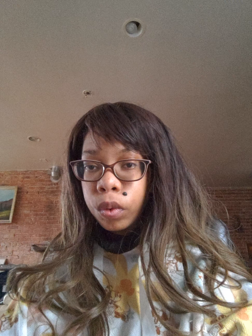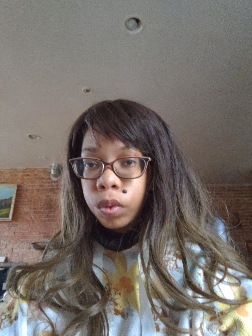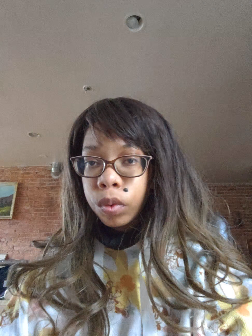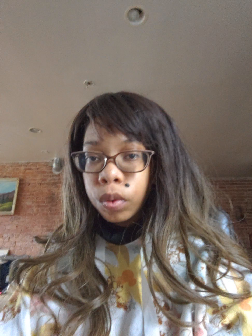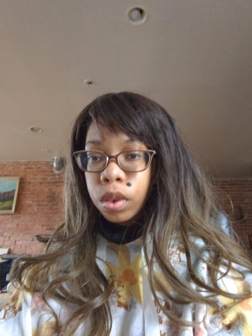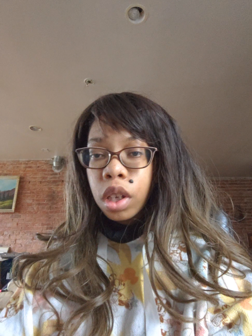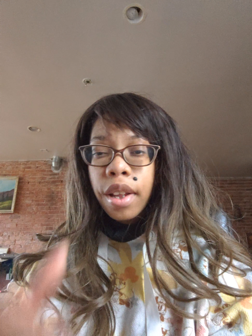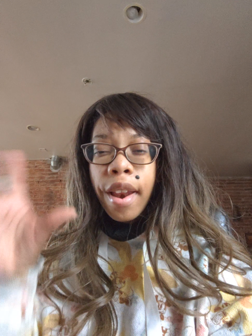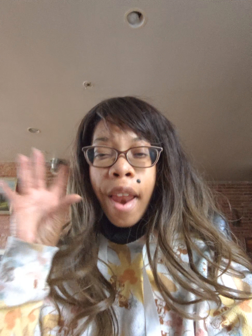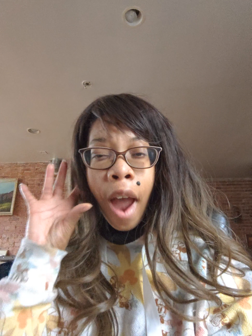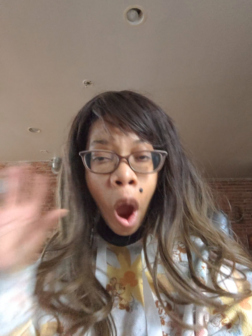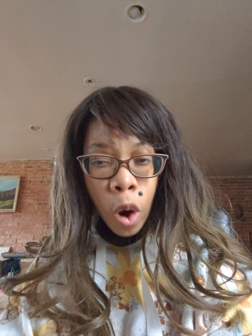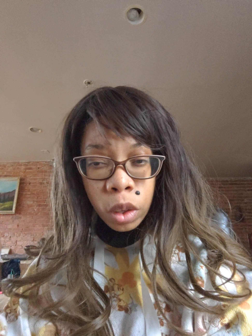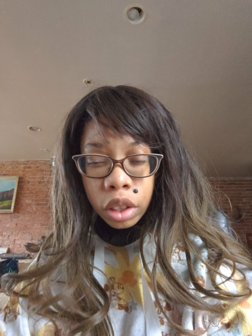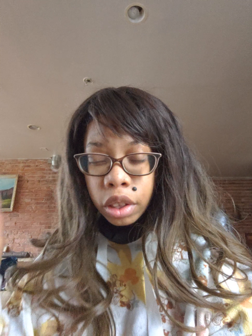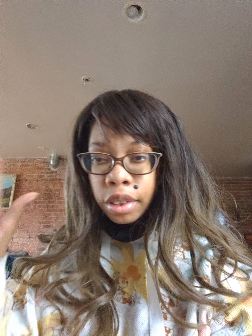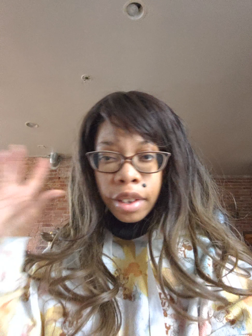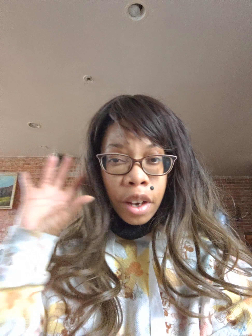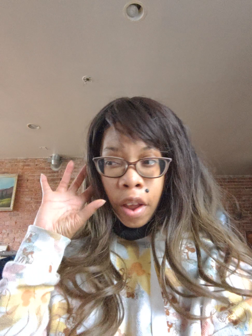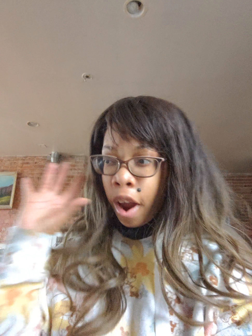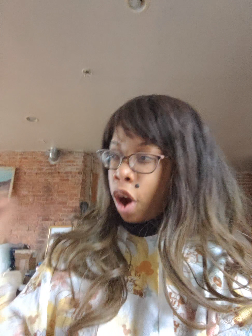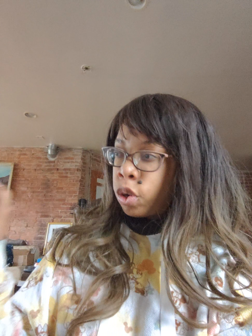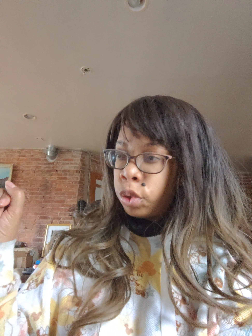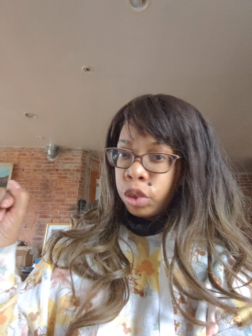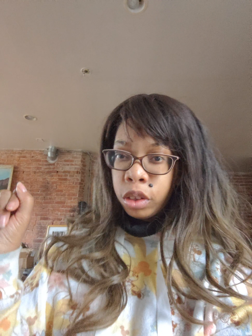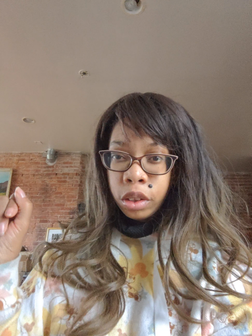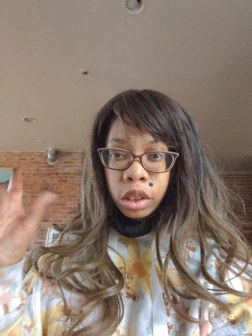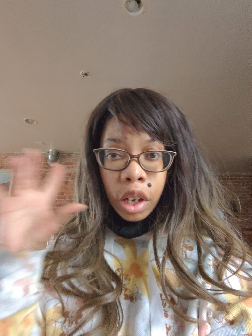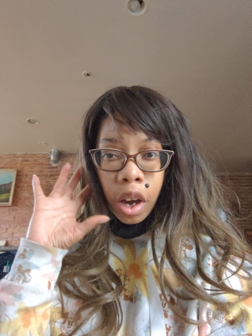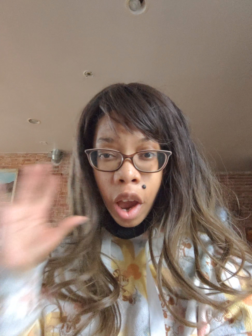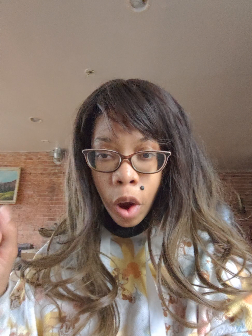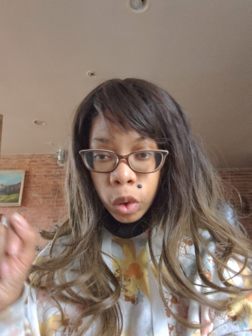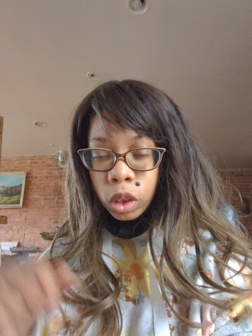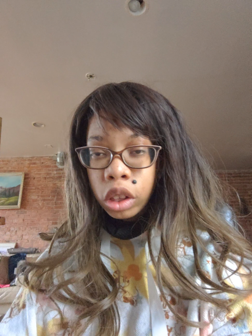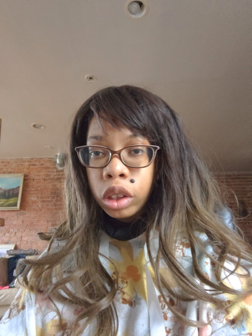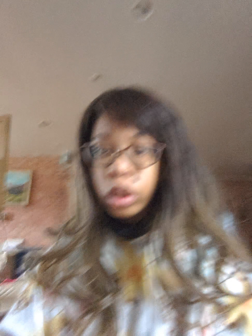loud